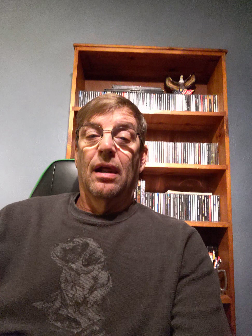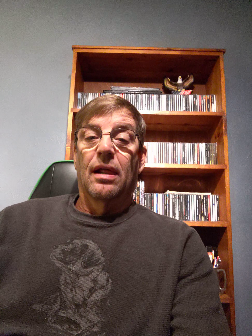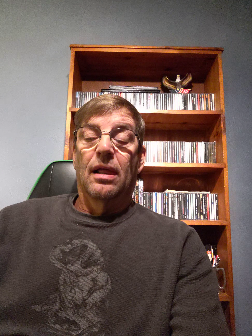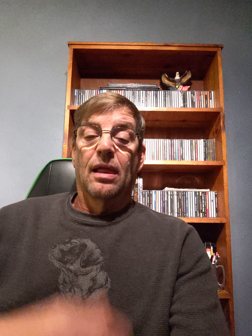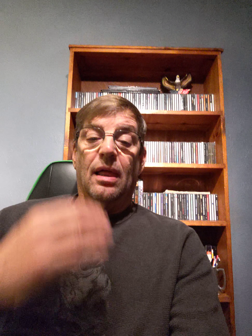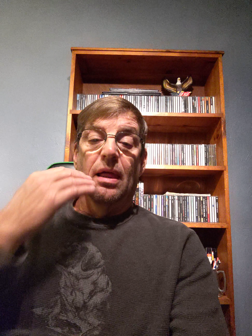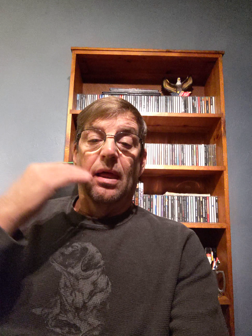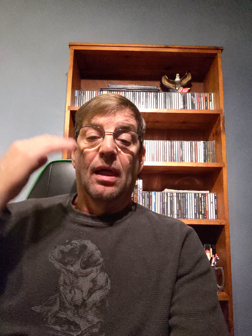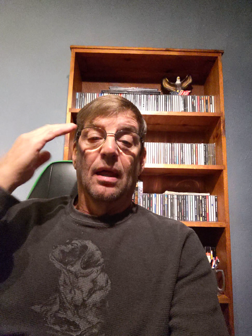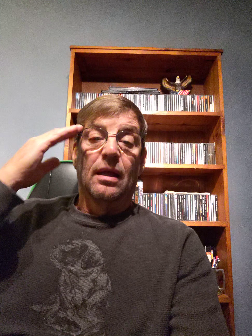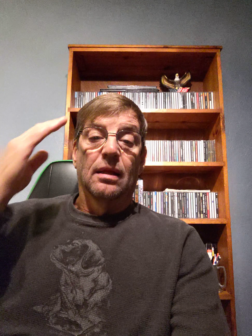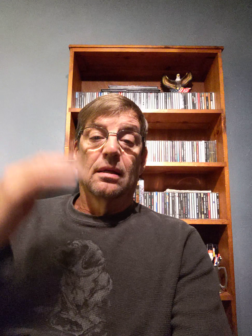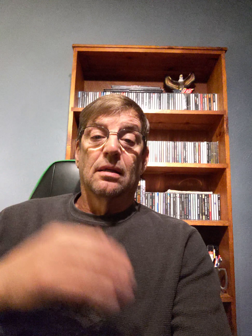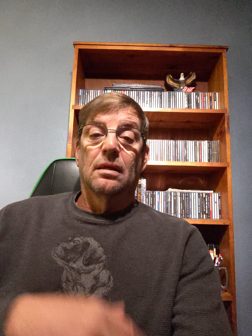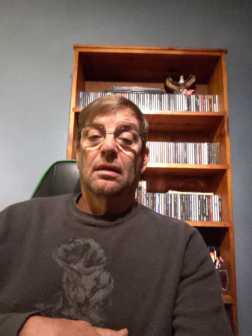head